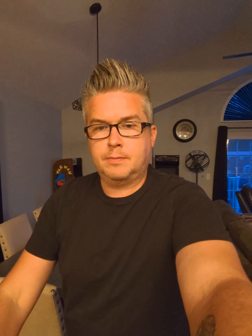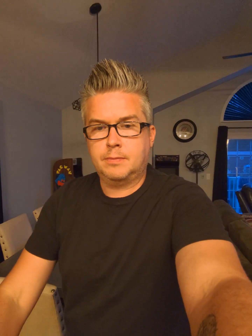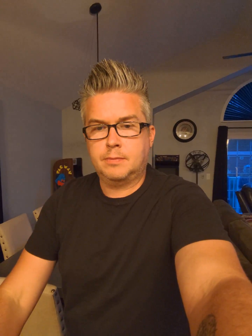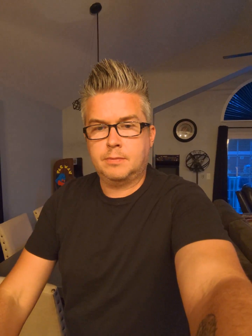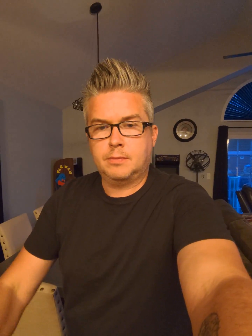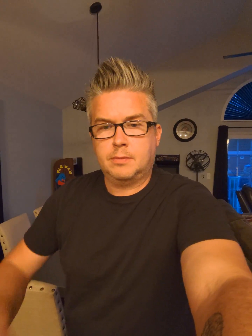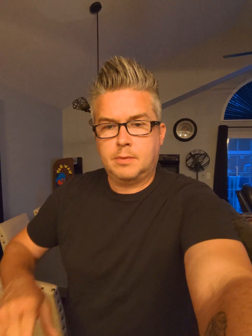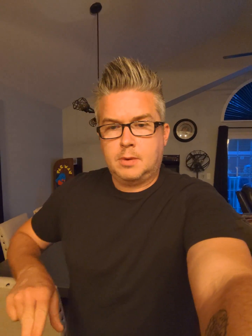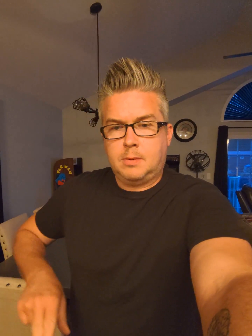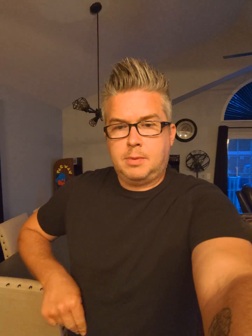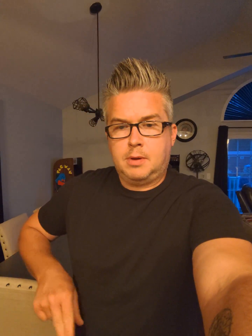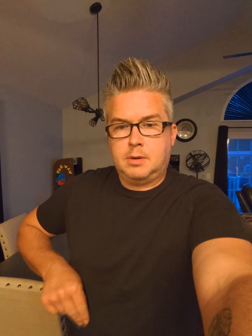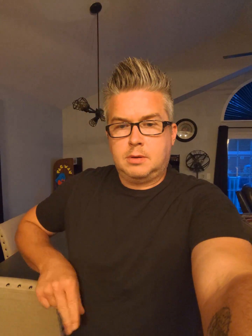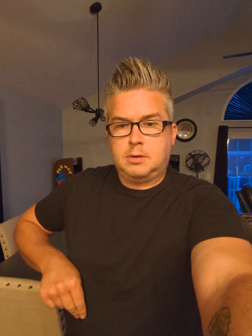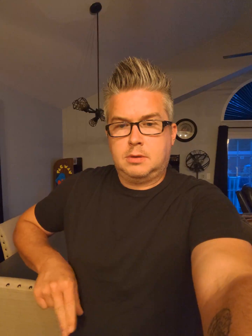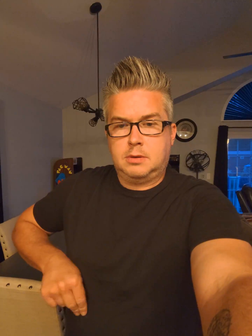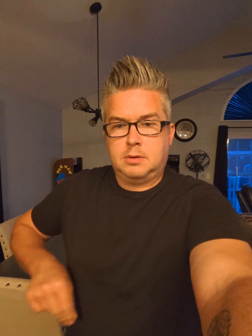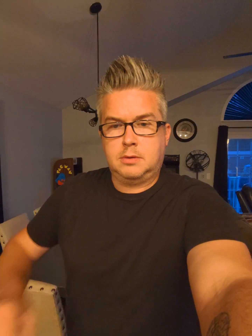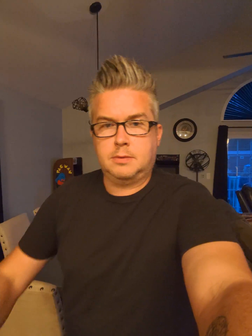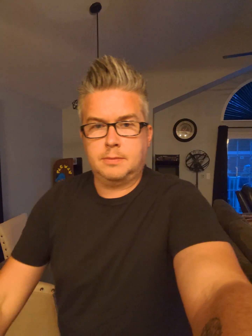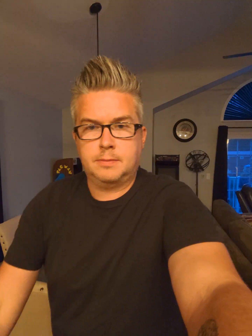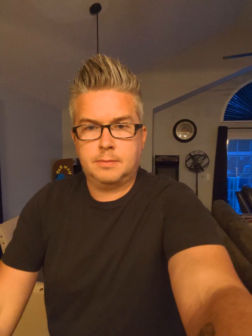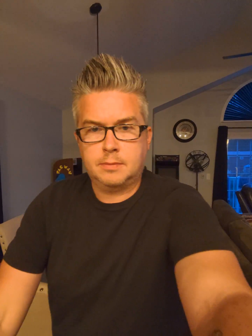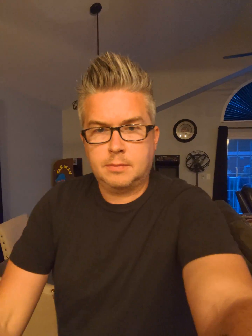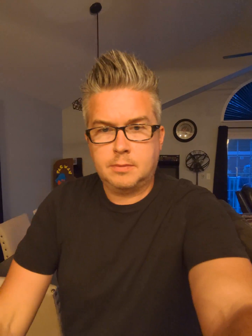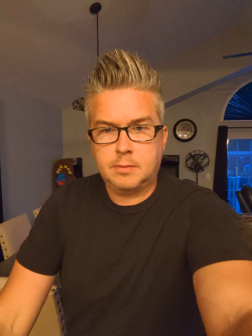diaper